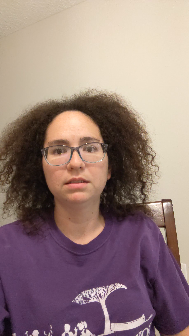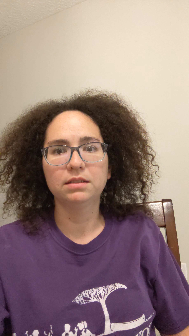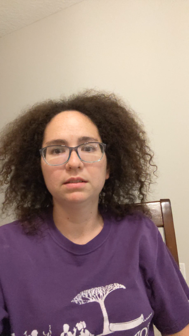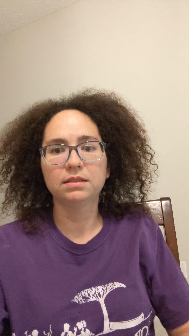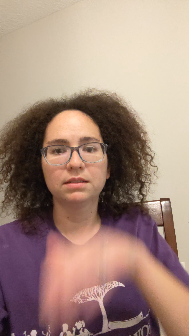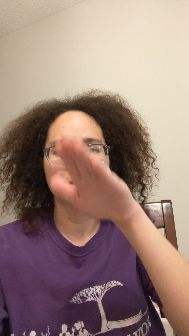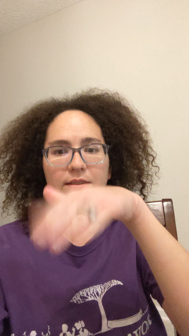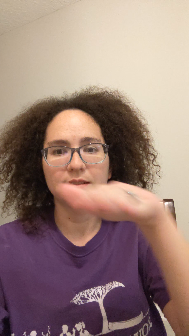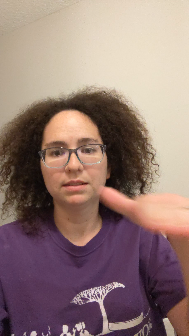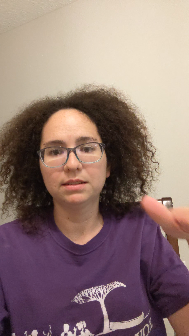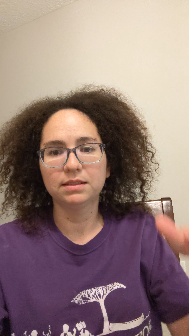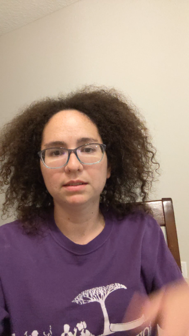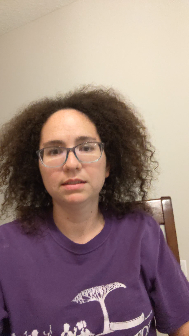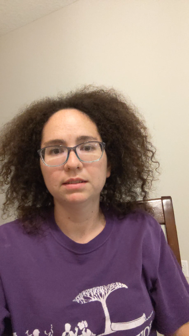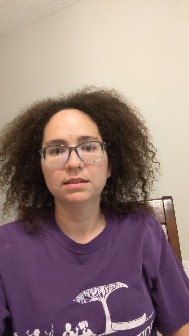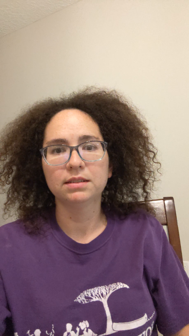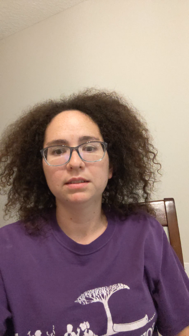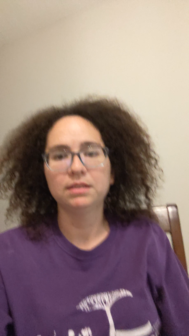children